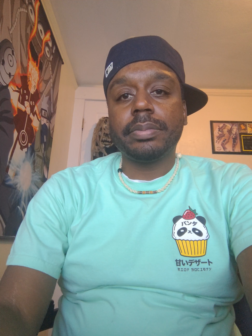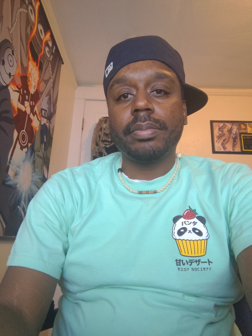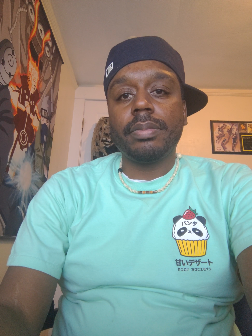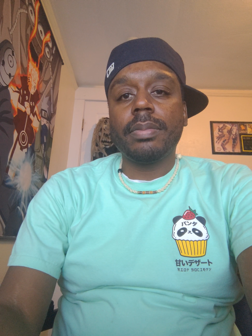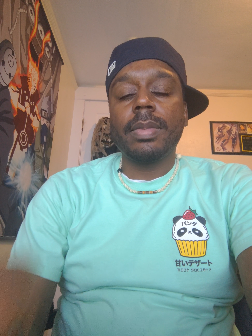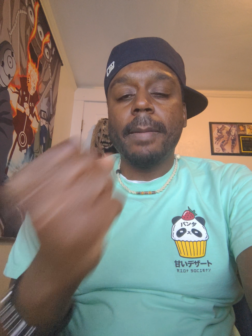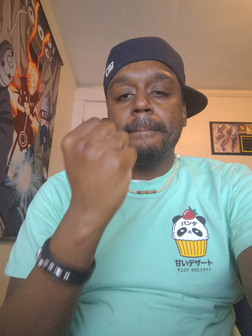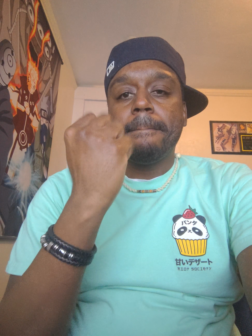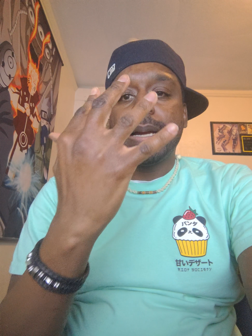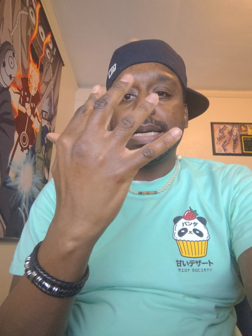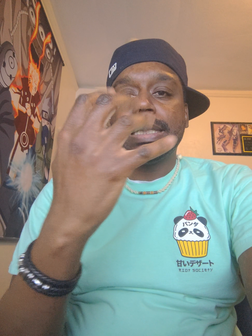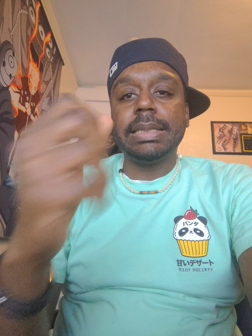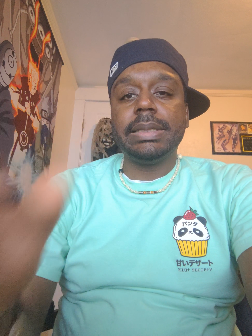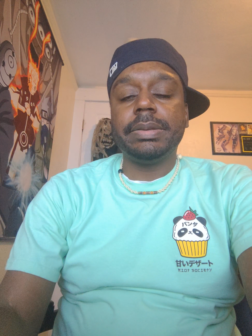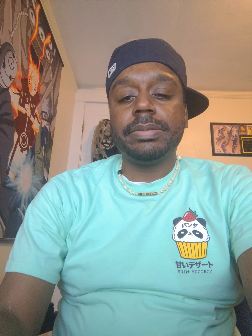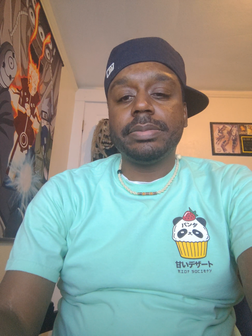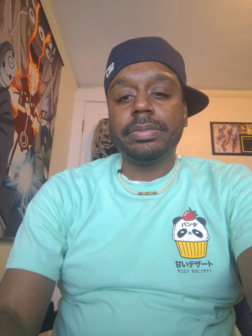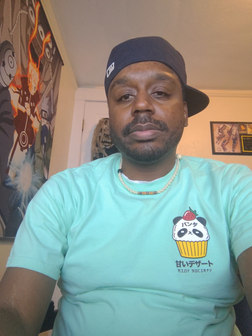many